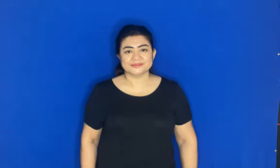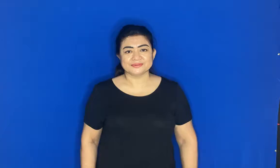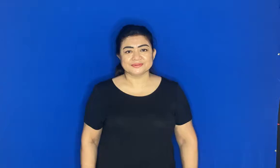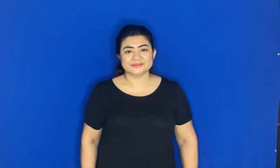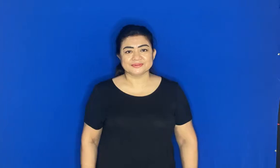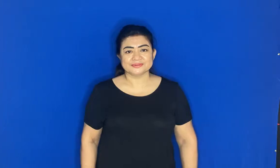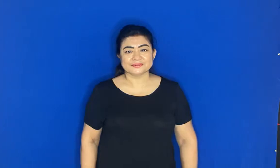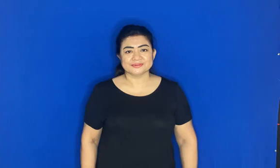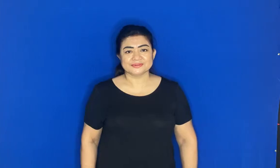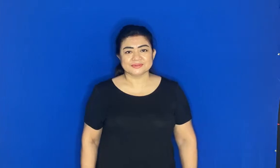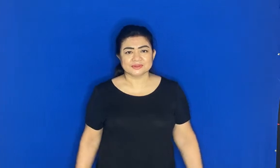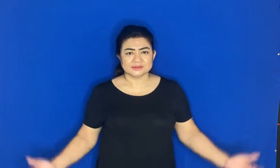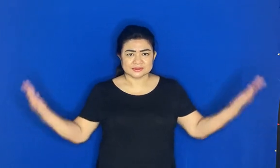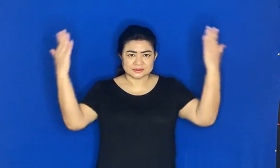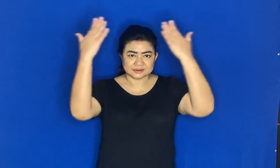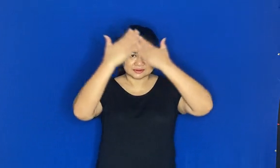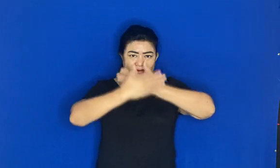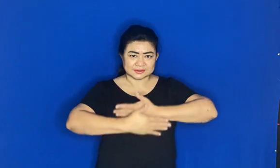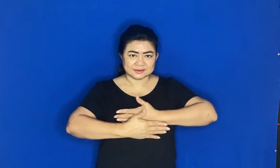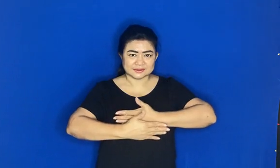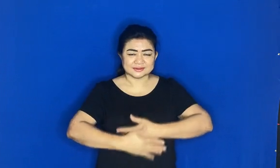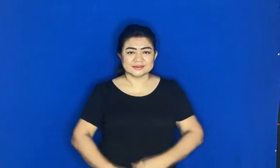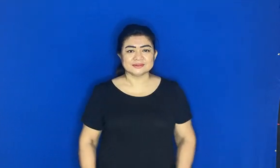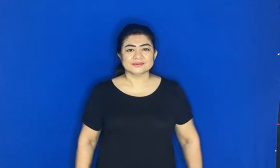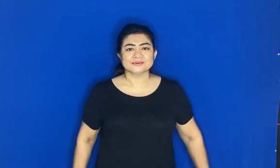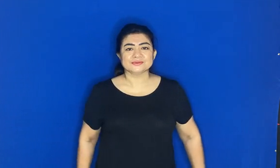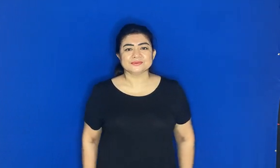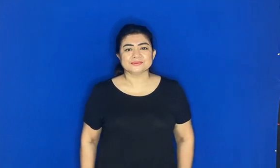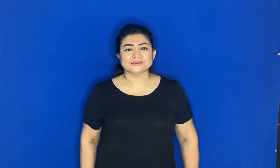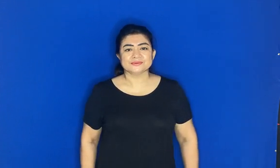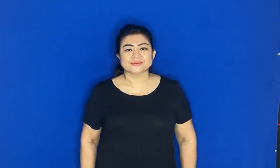dark